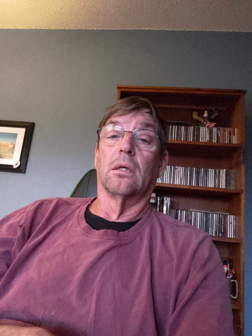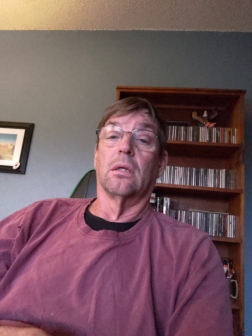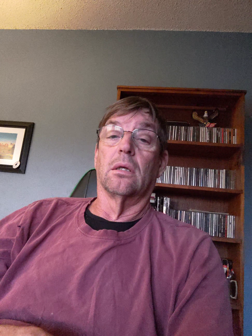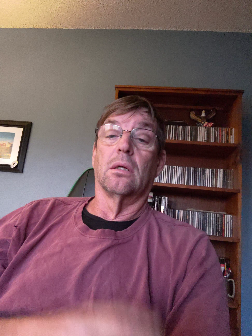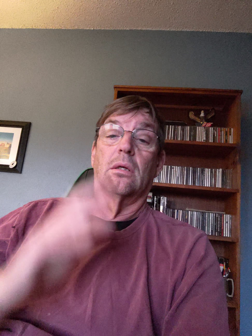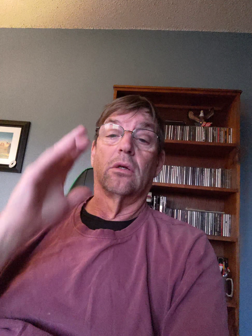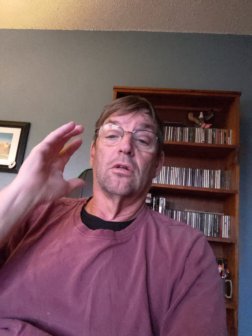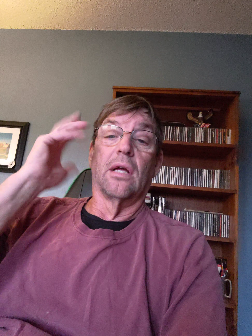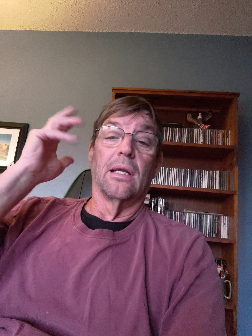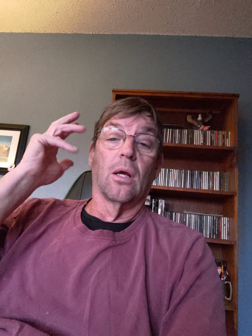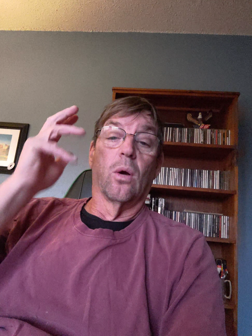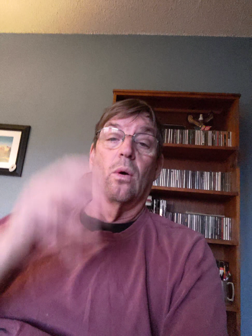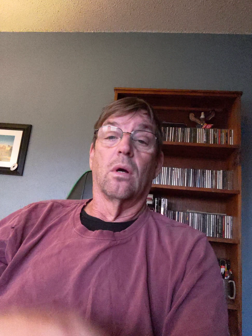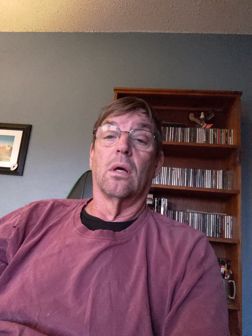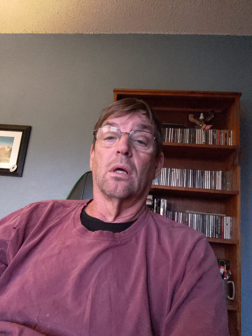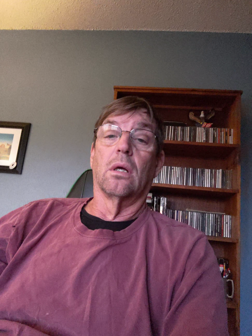radio